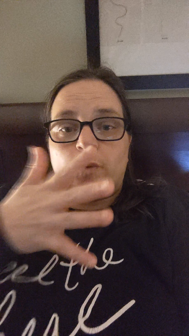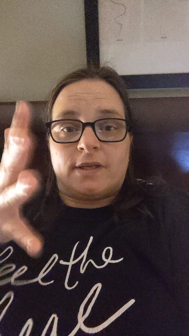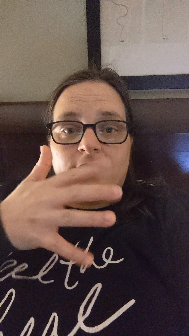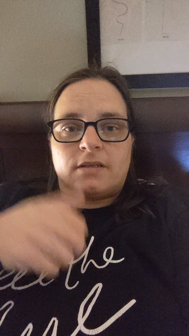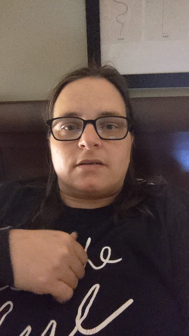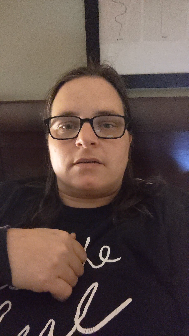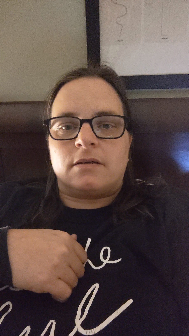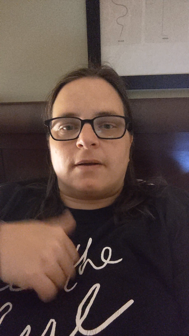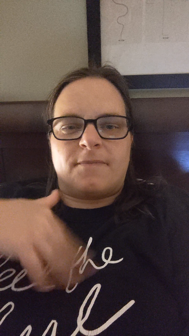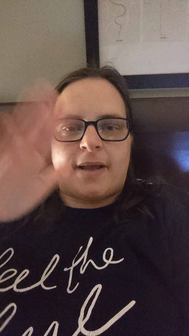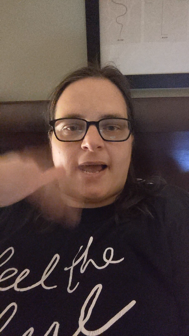paint